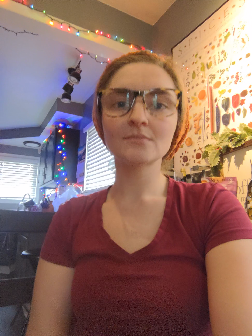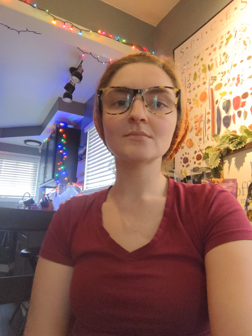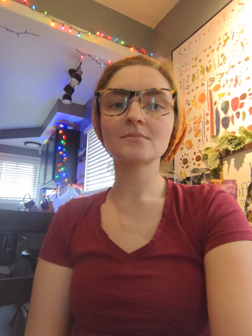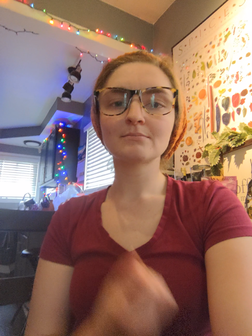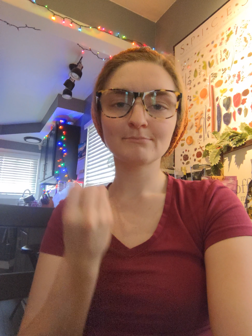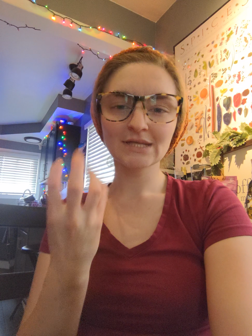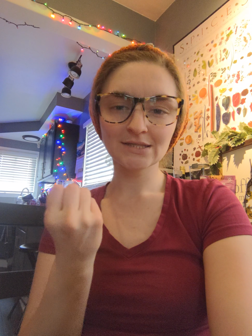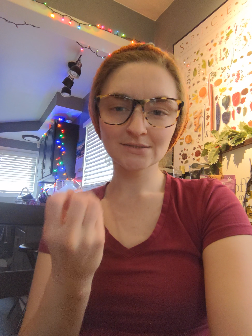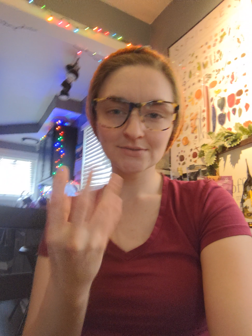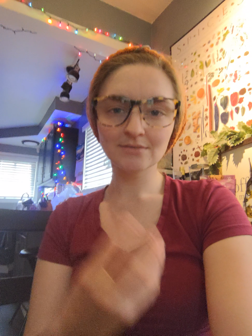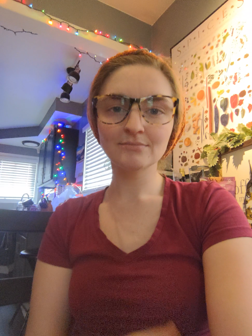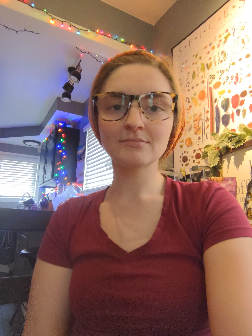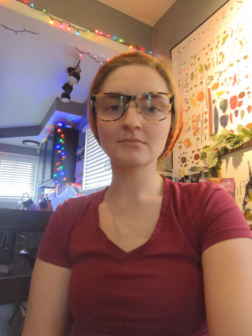many